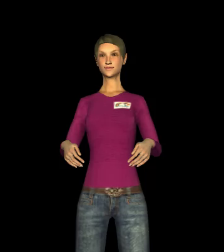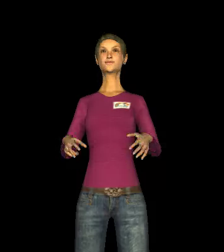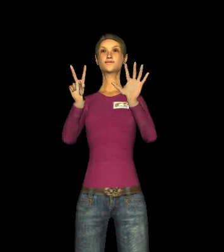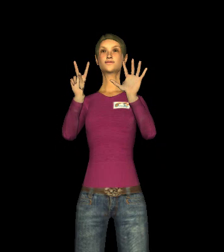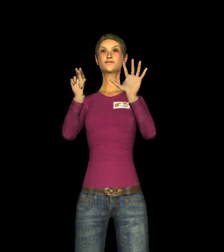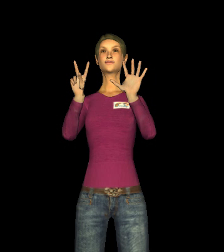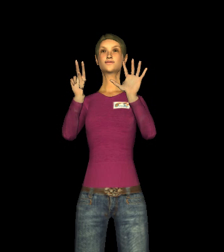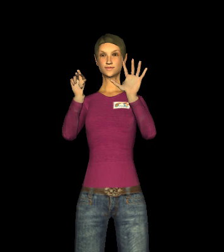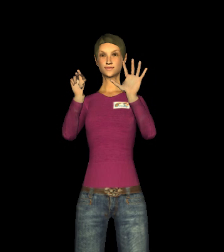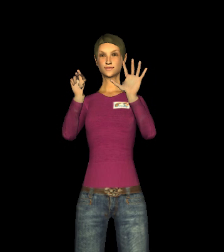80